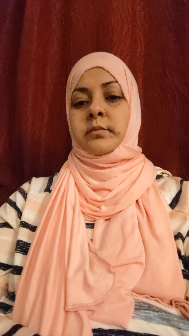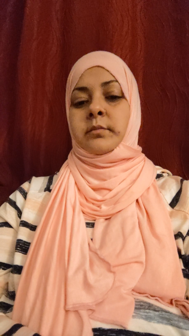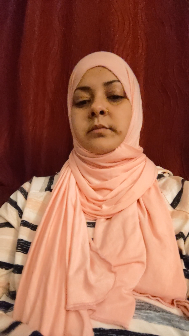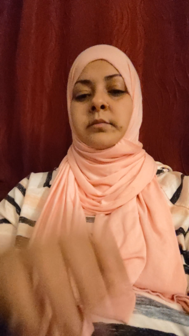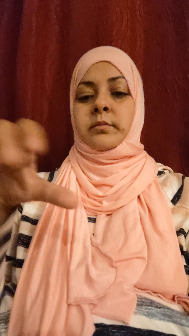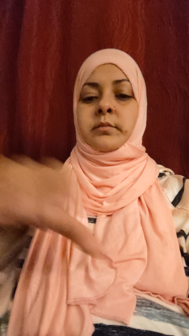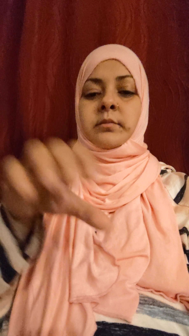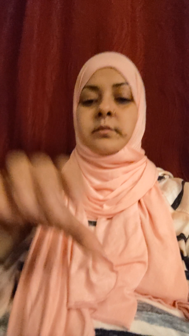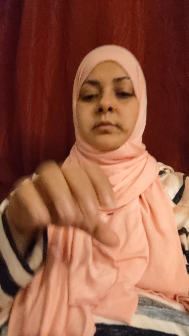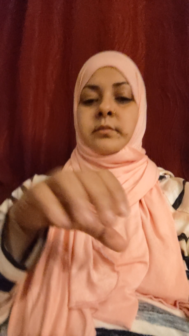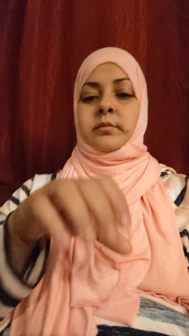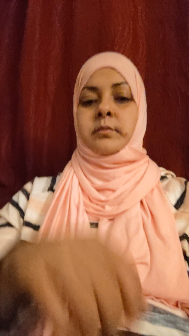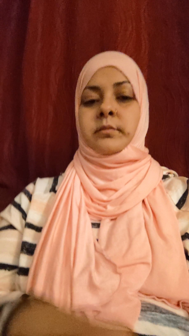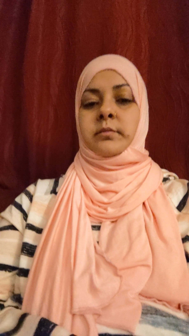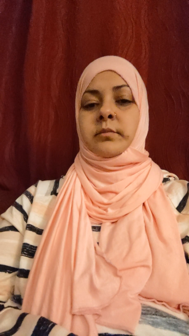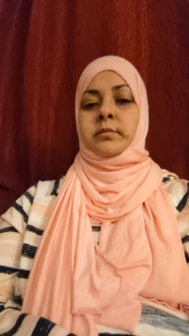does